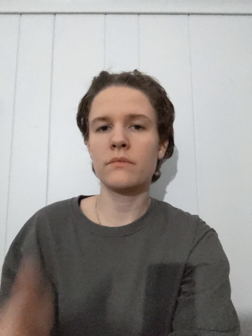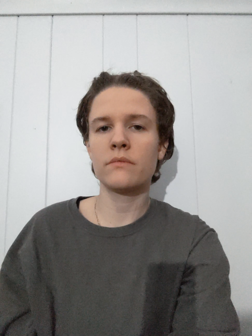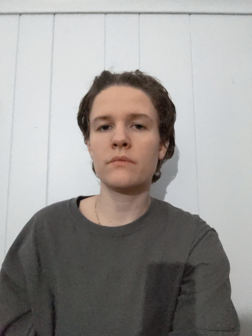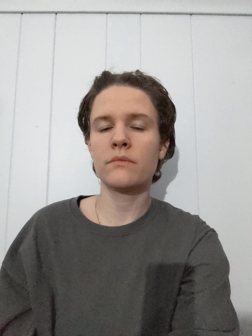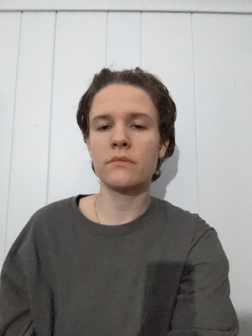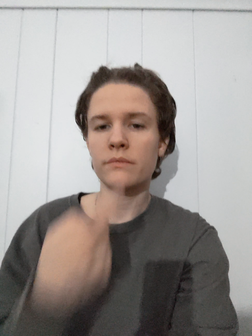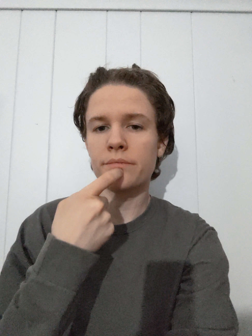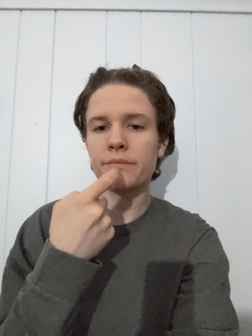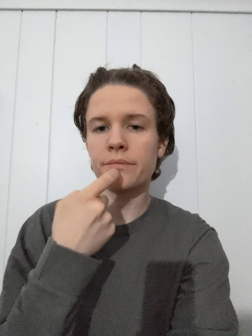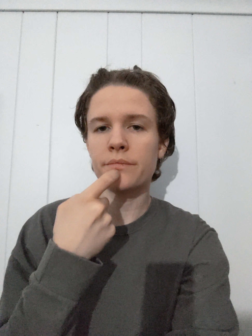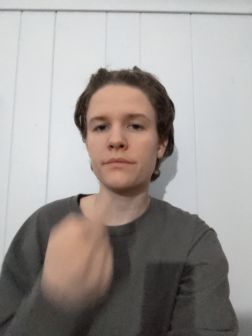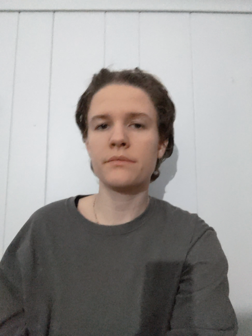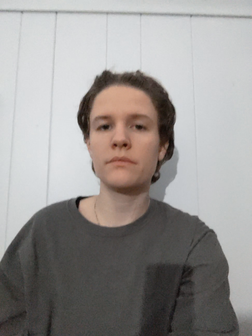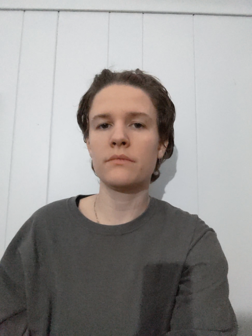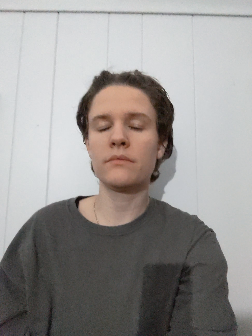window